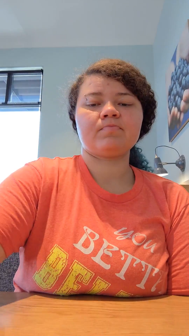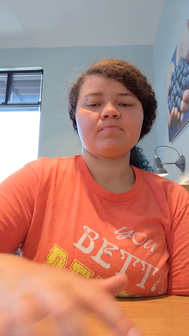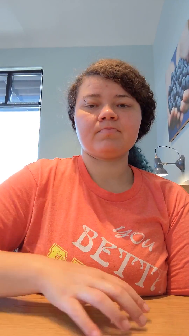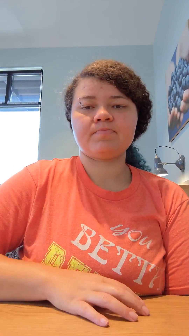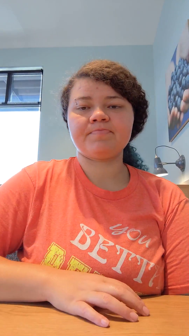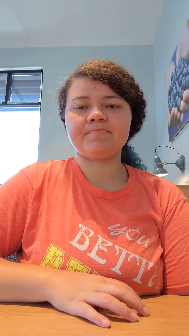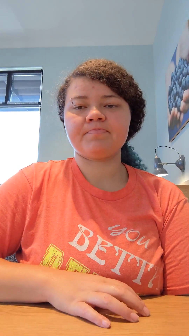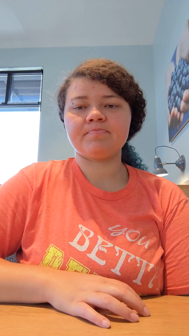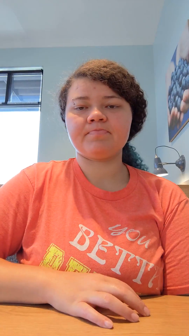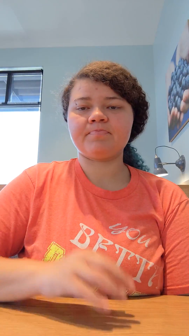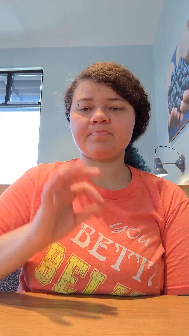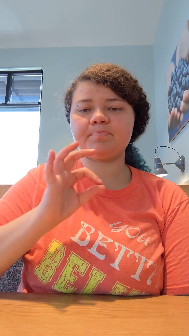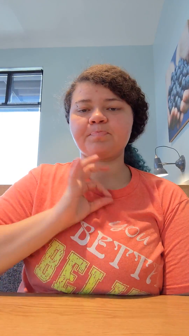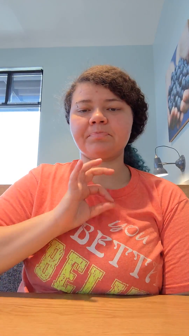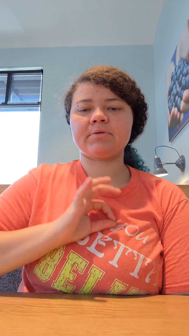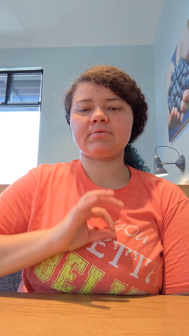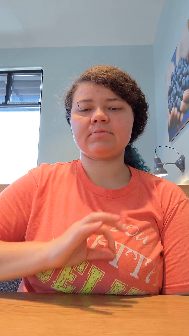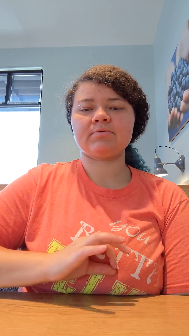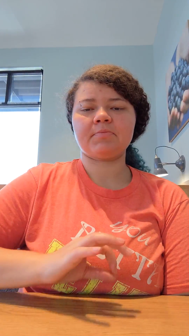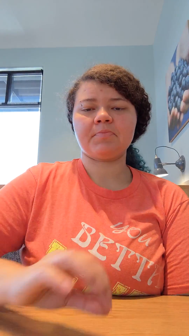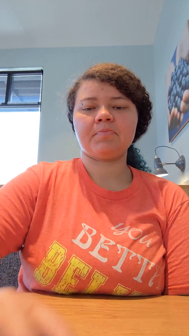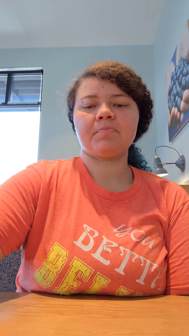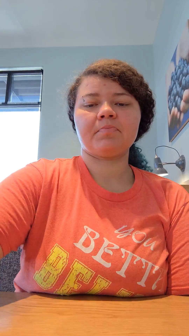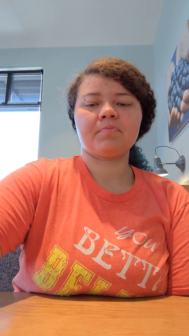button